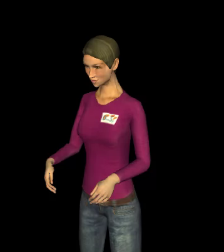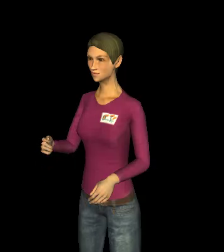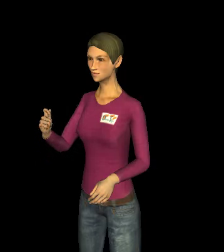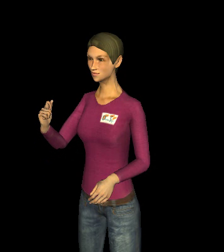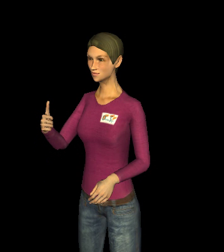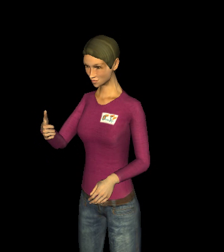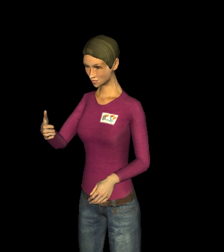تقريبا